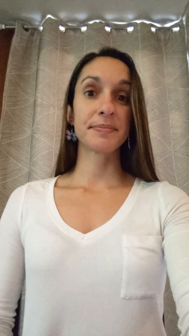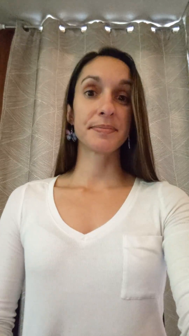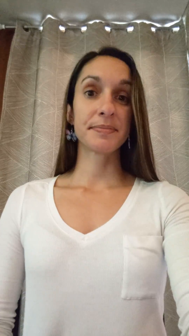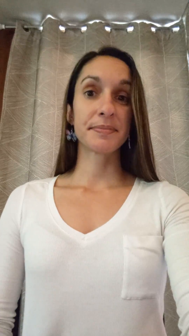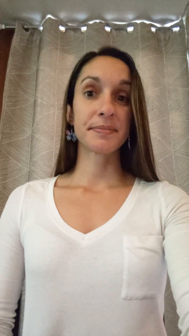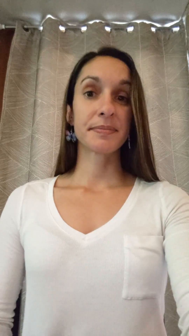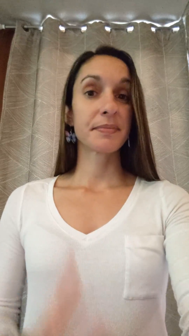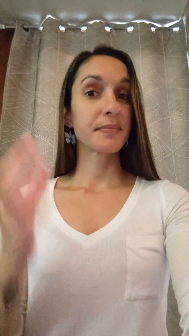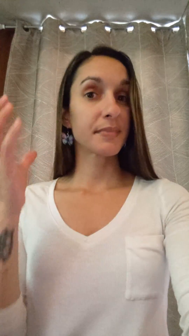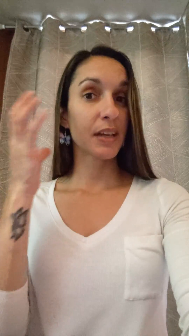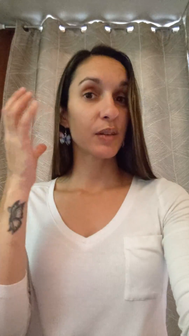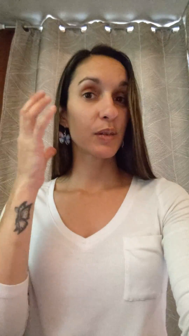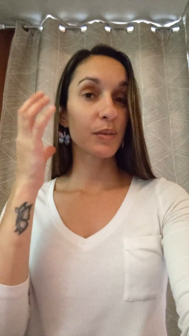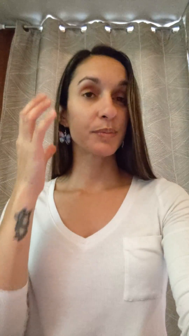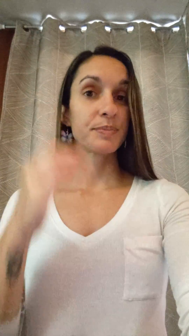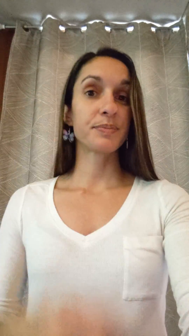pillow